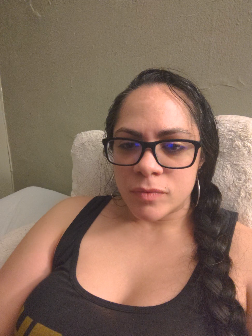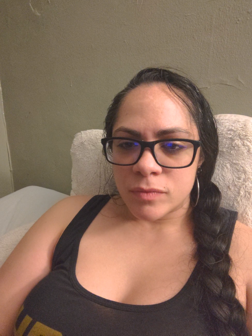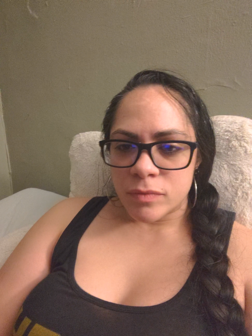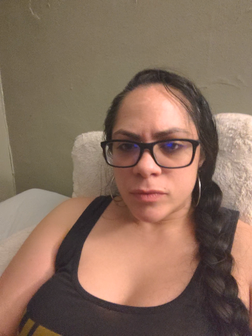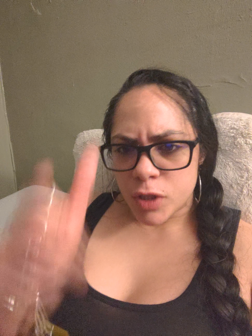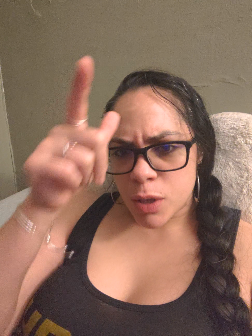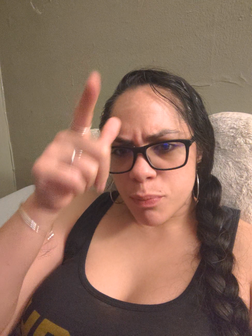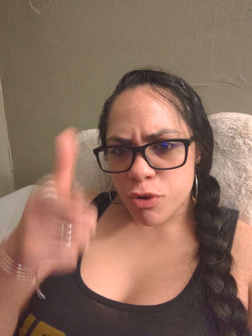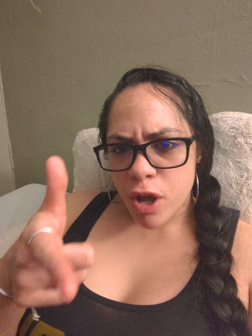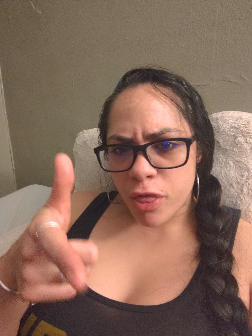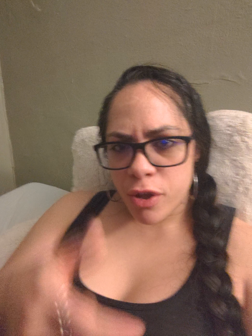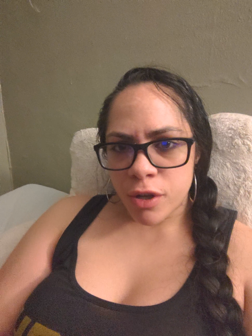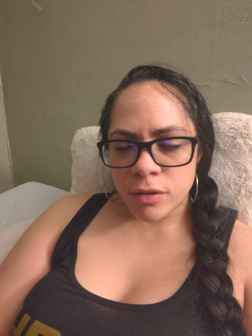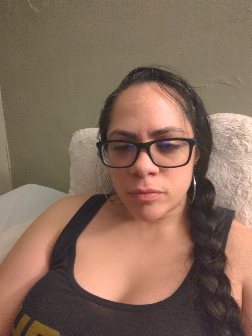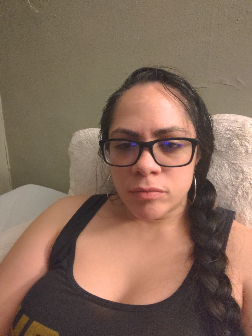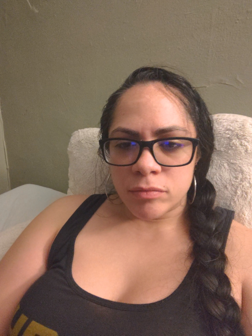brother